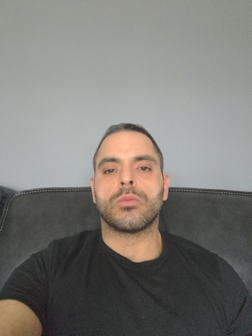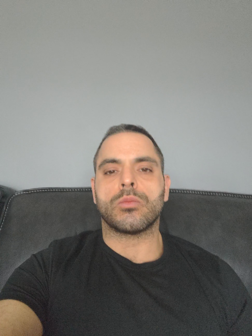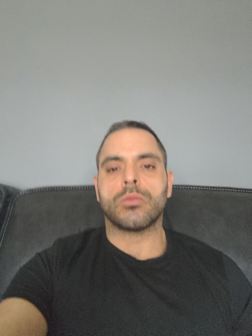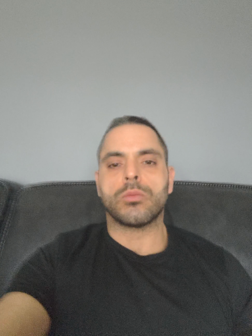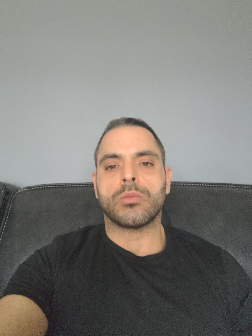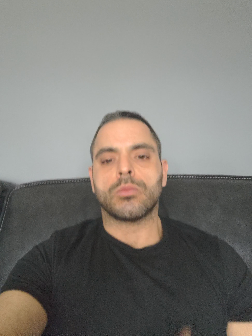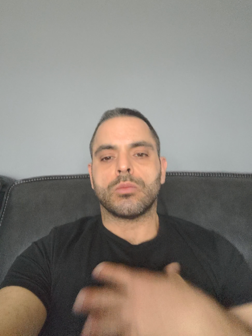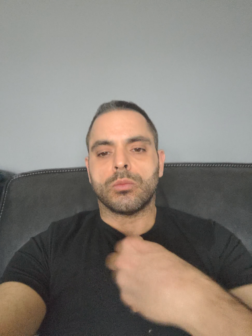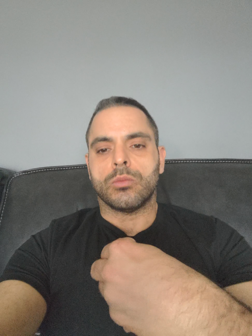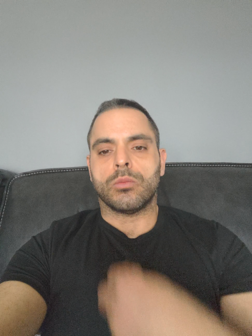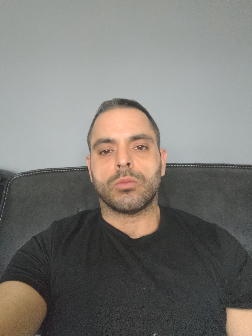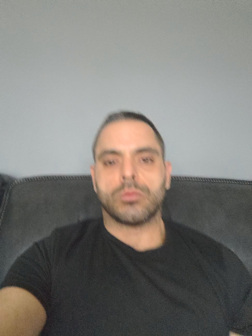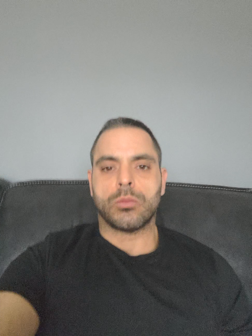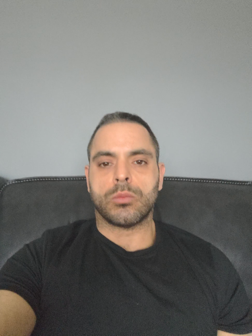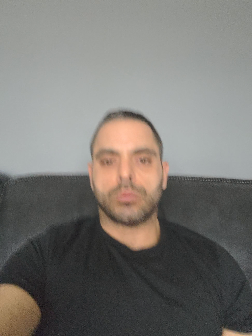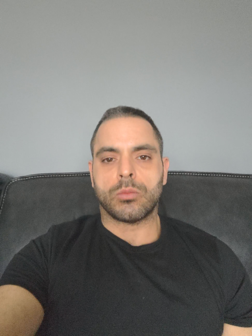white